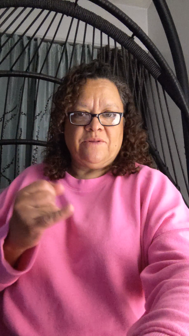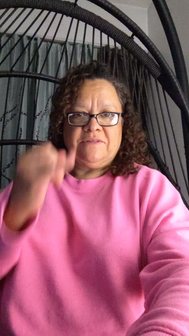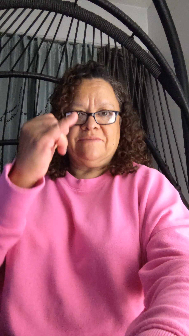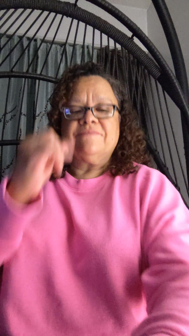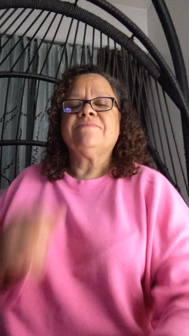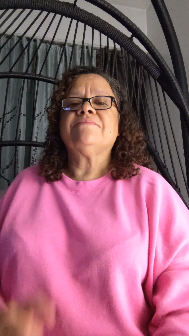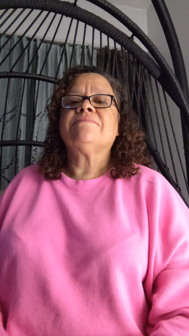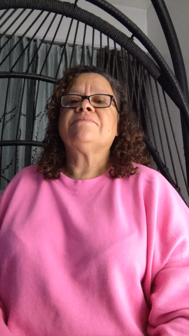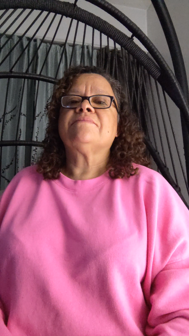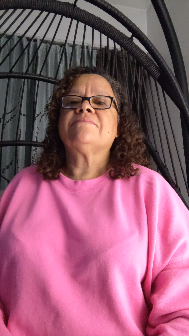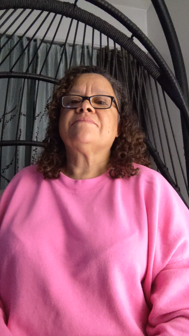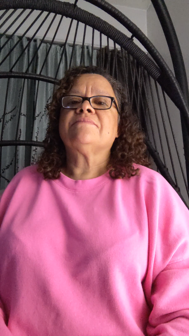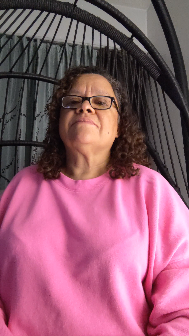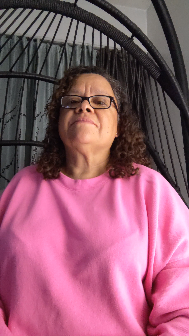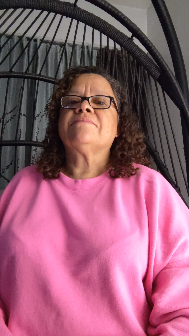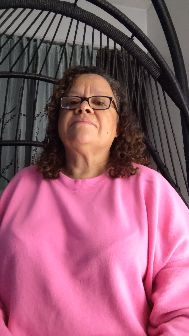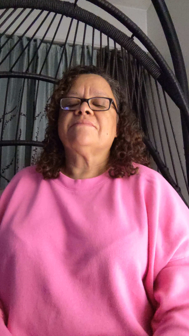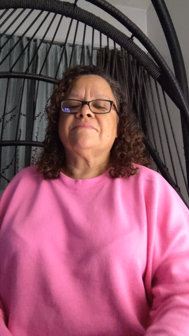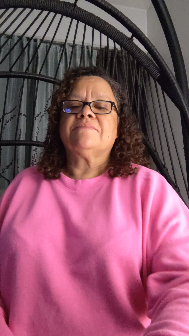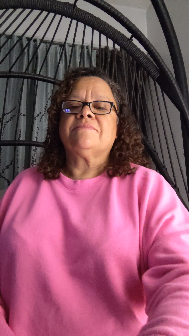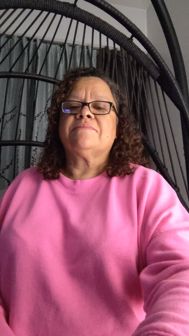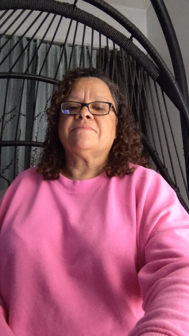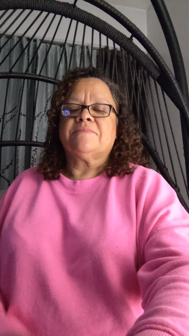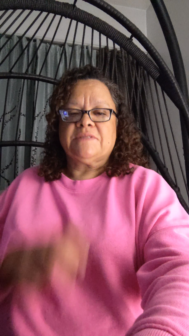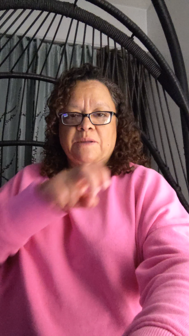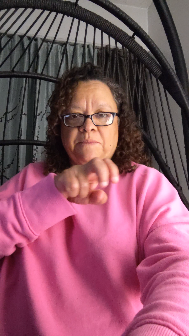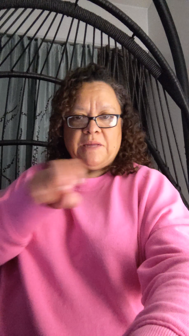bench